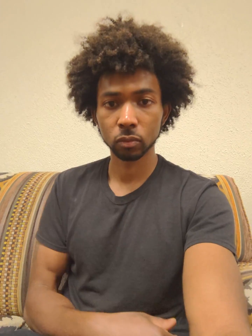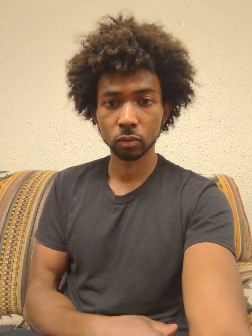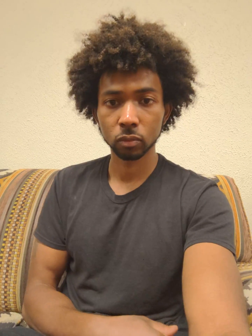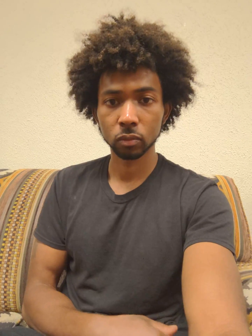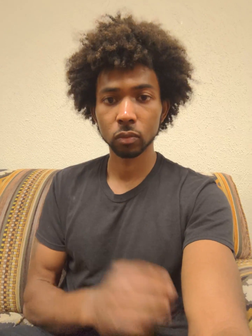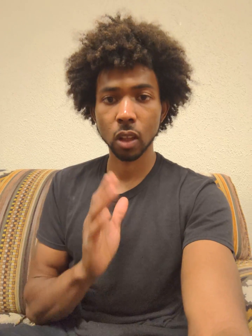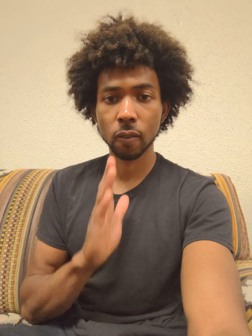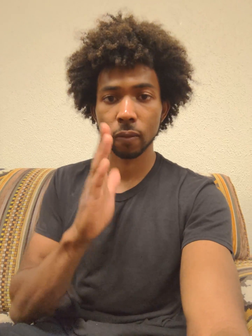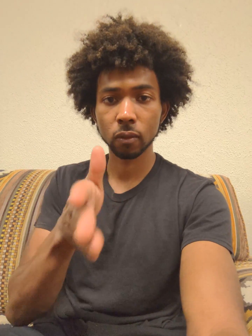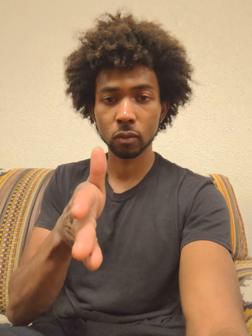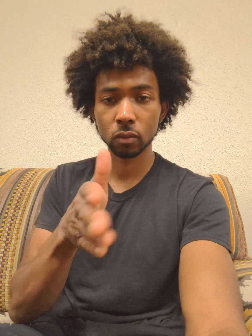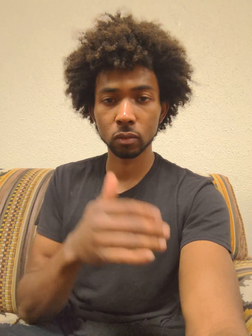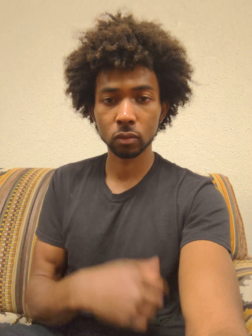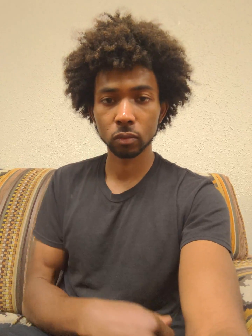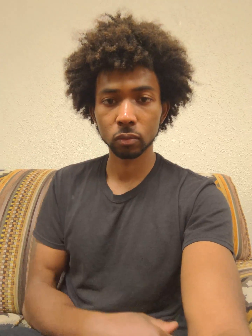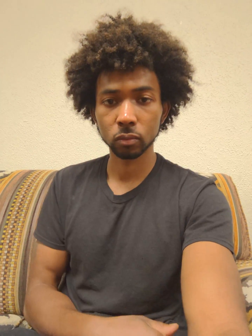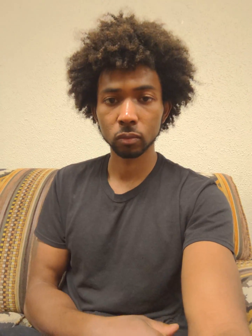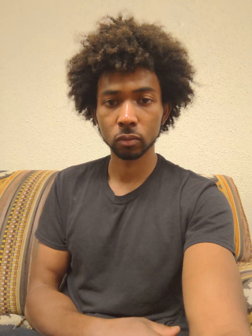over